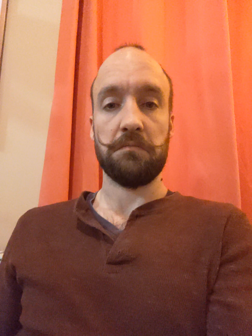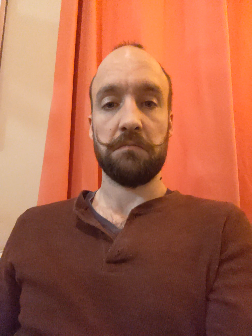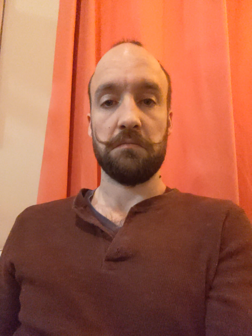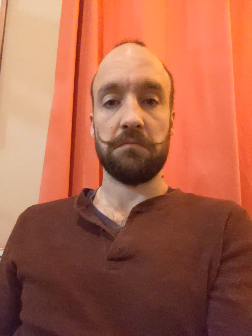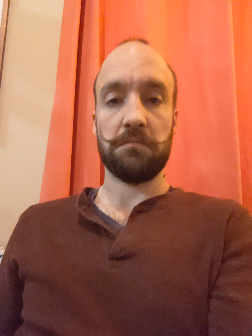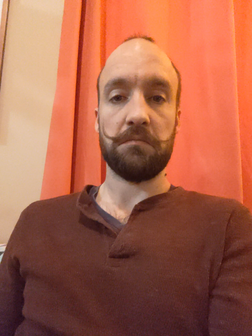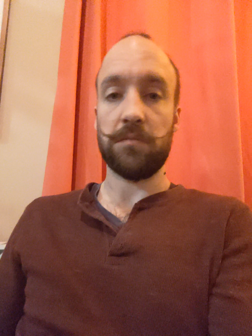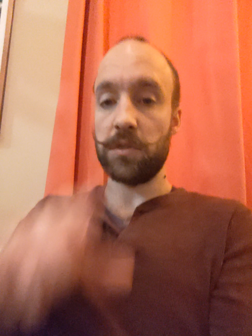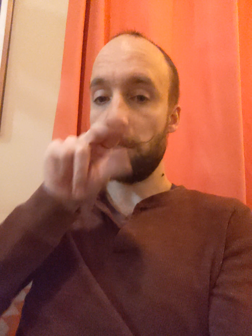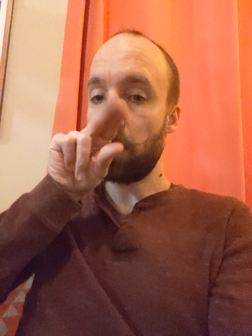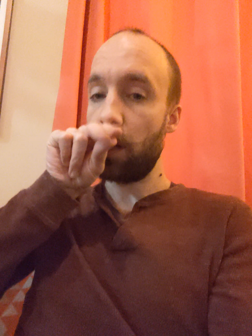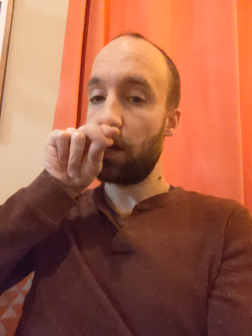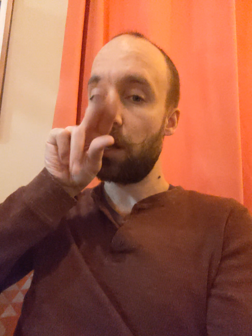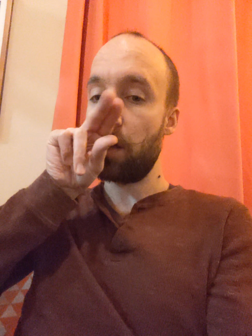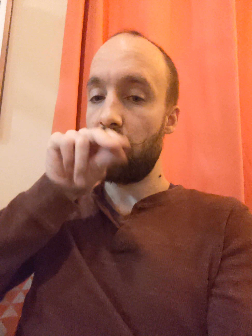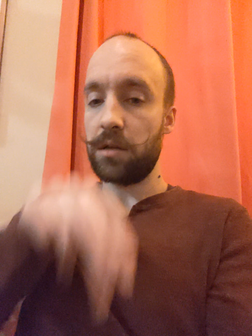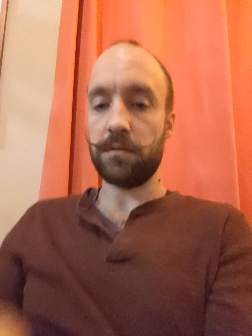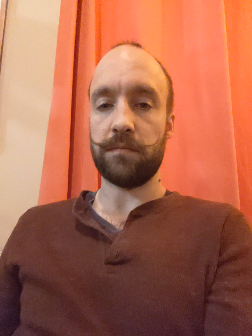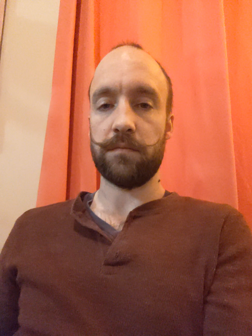duck